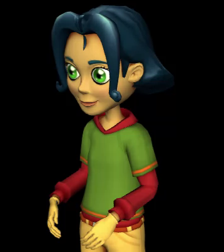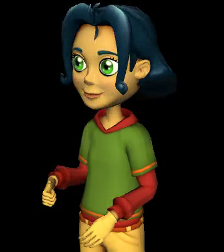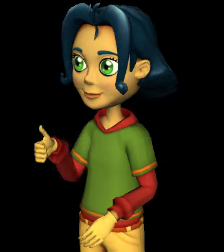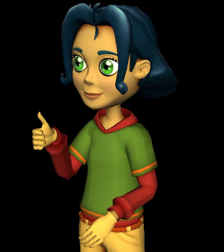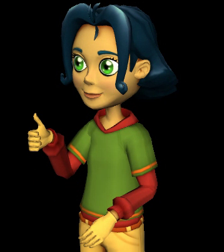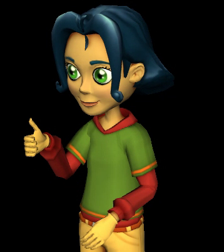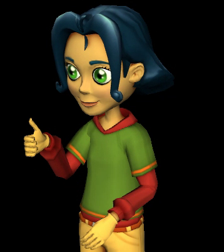1